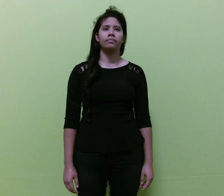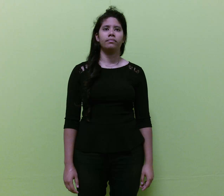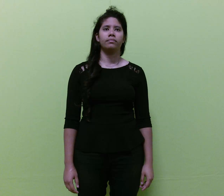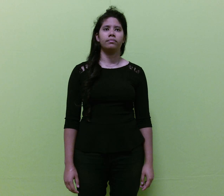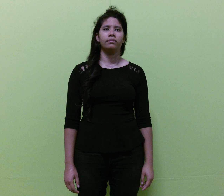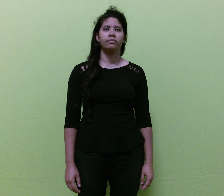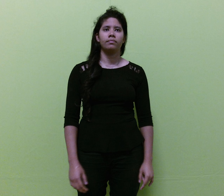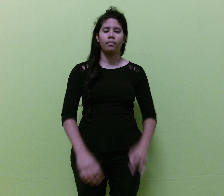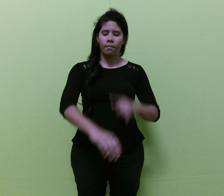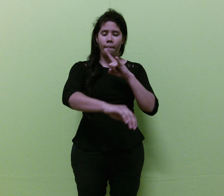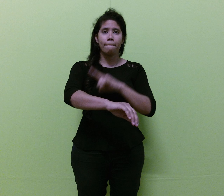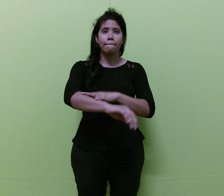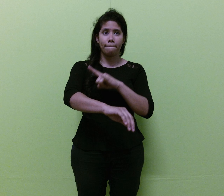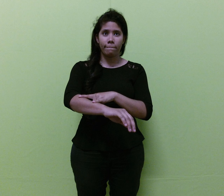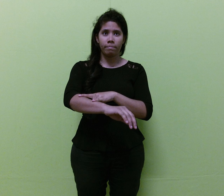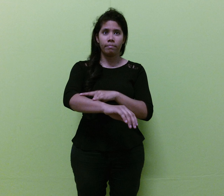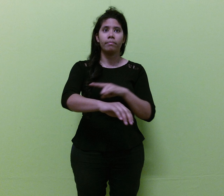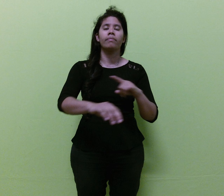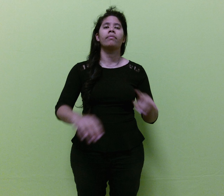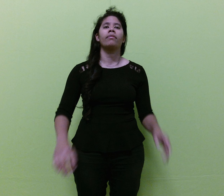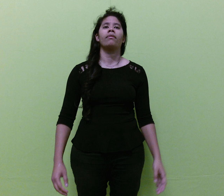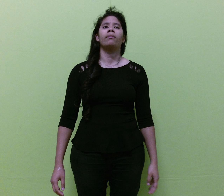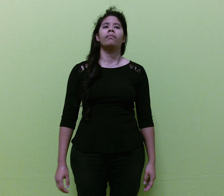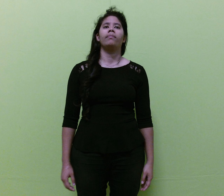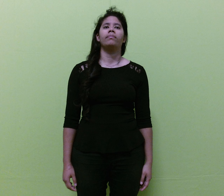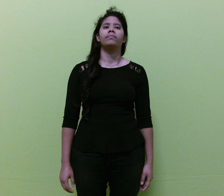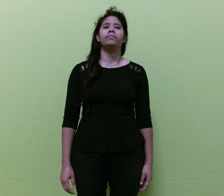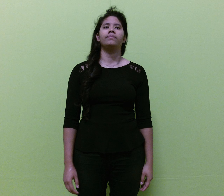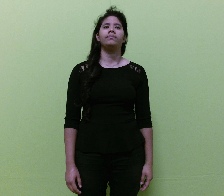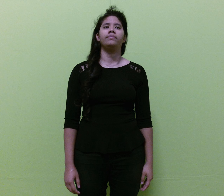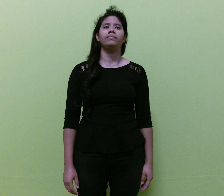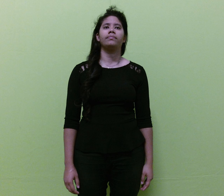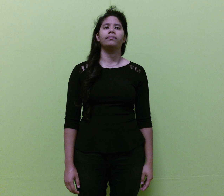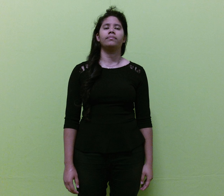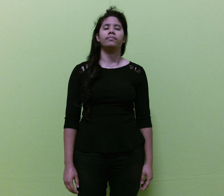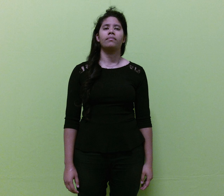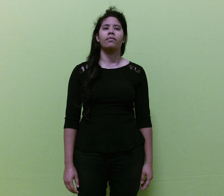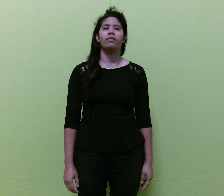banheiro